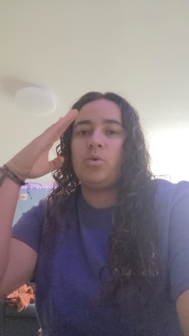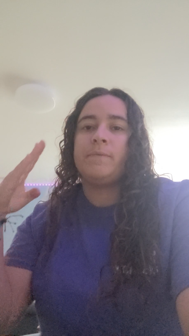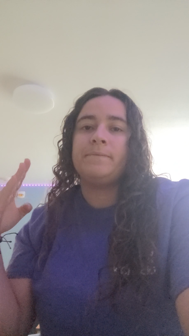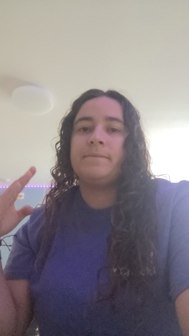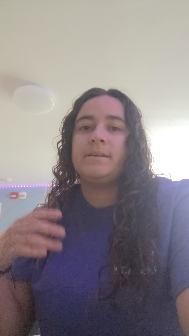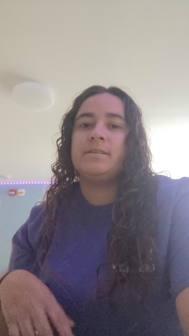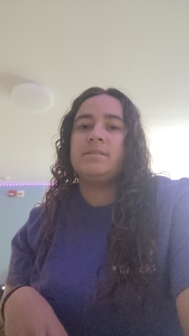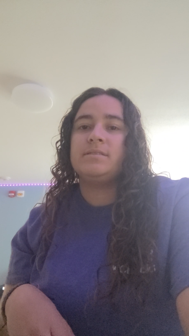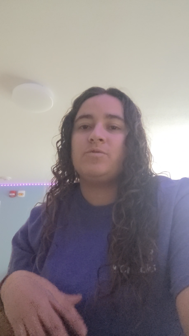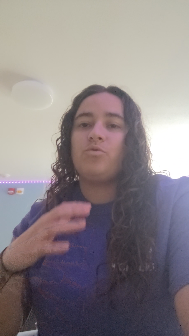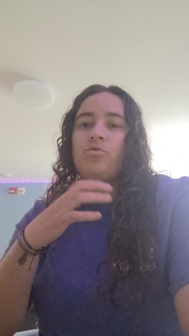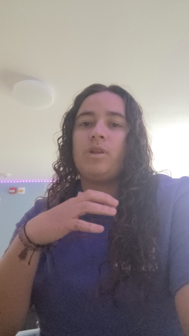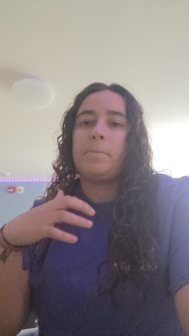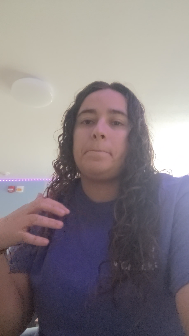grapes